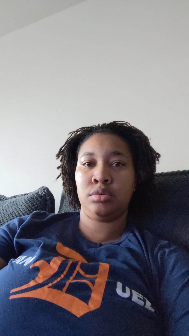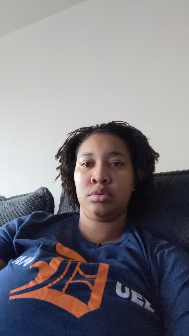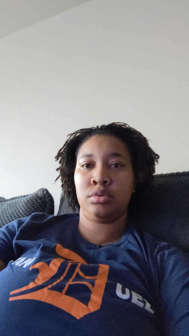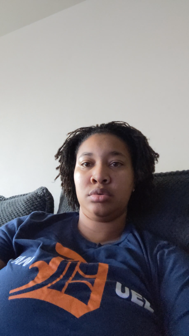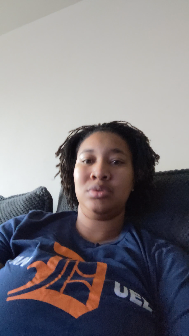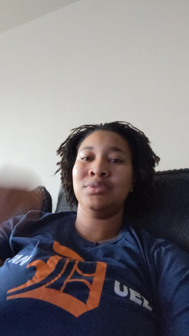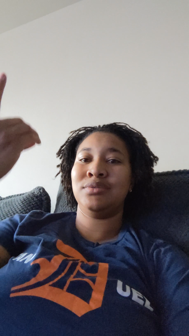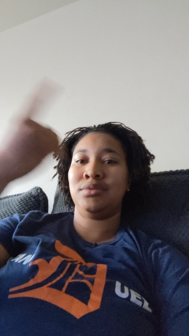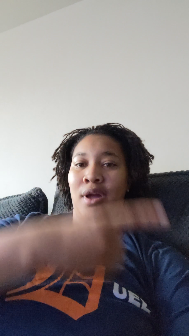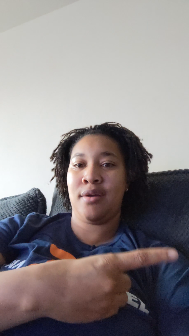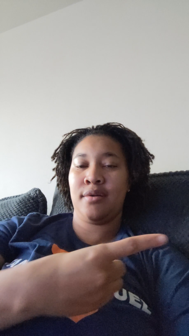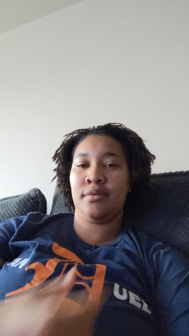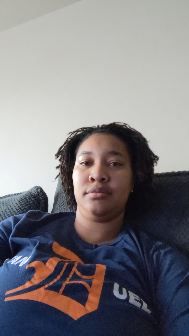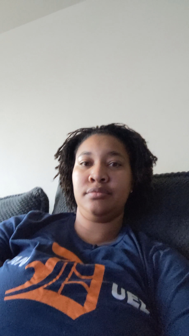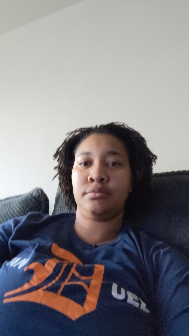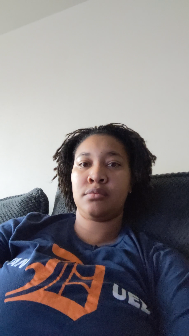day